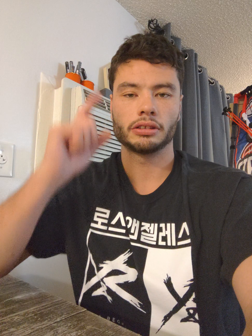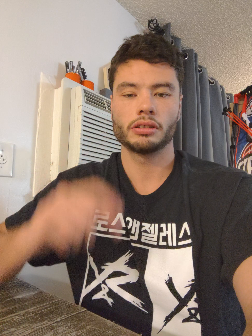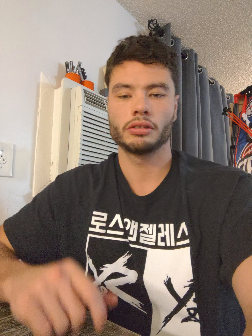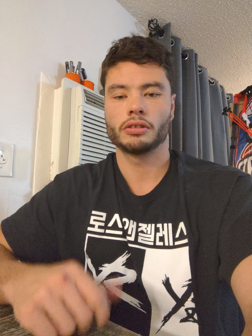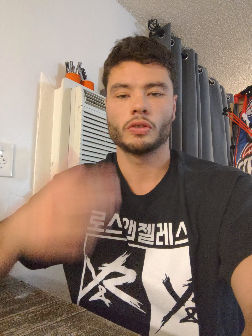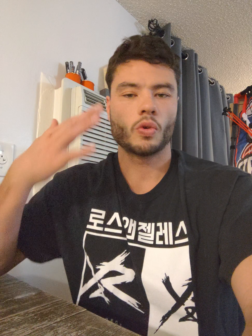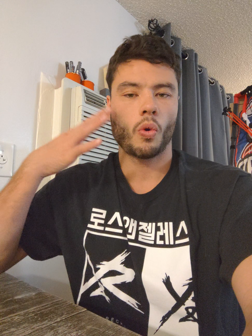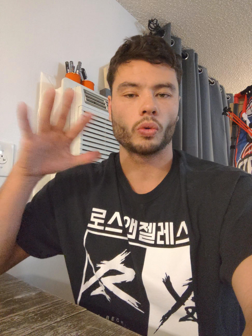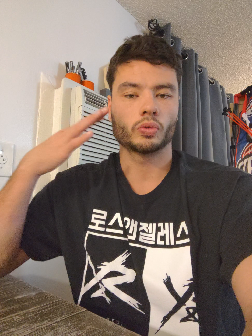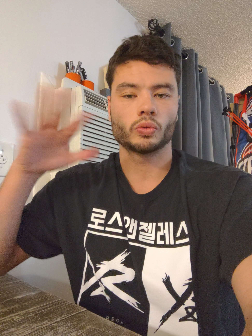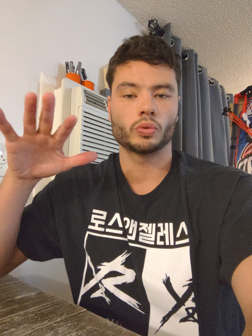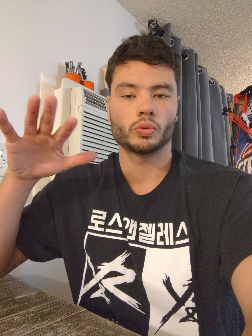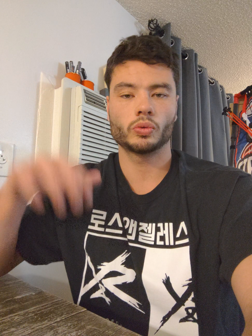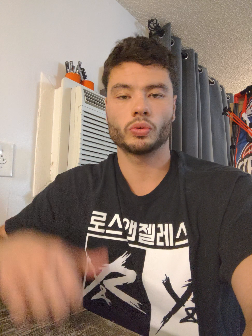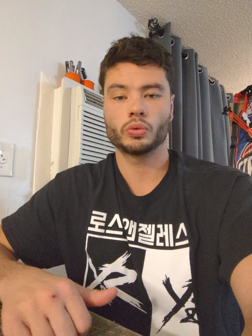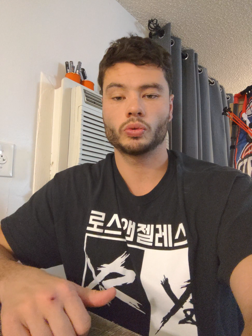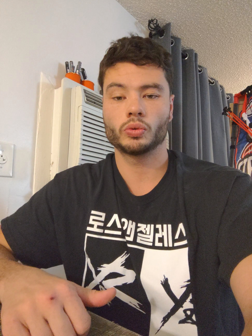noisy